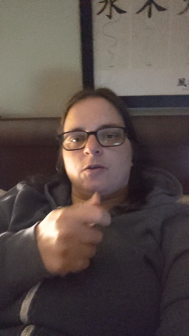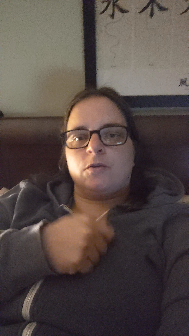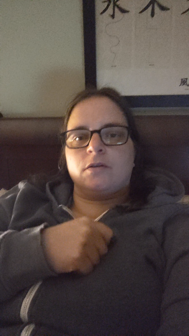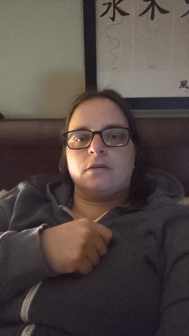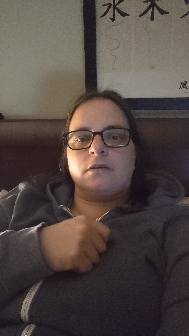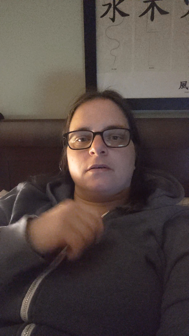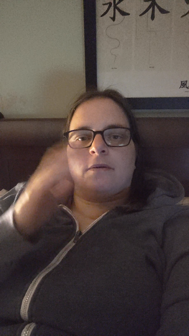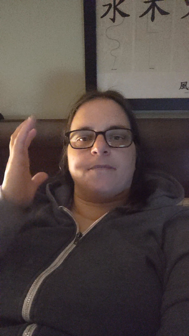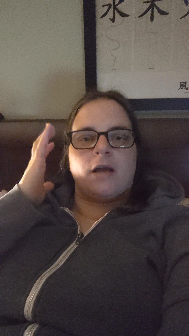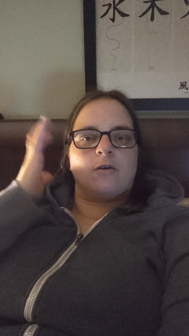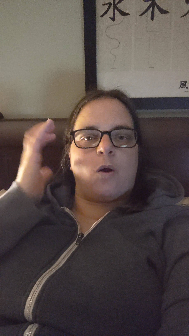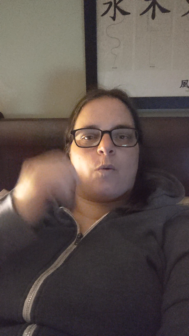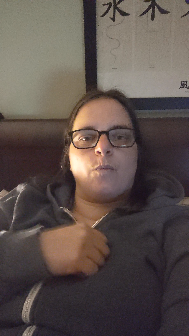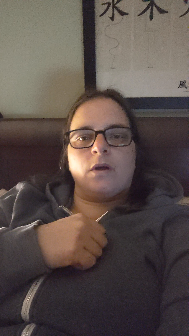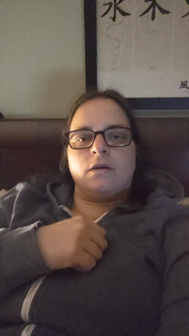pillow